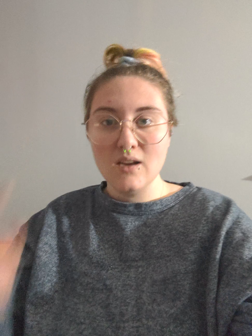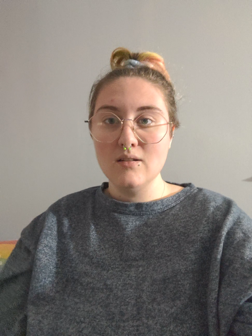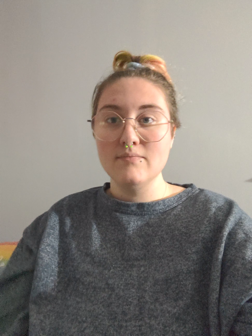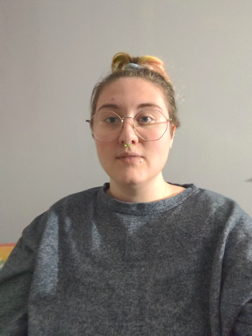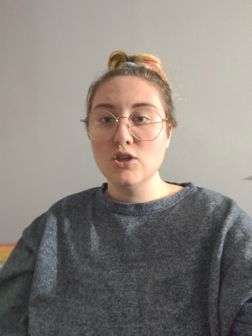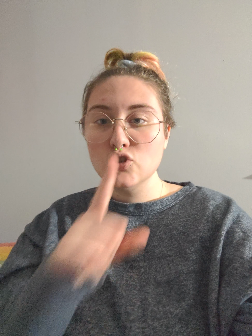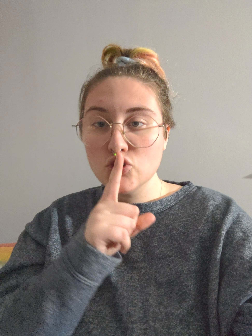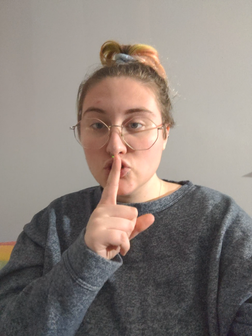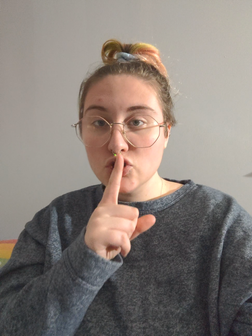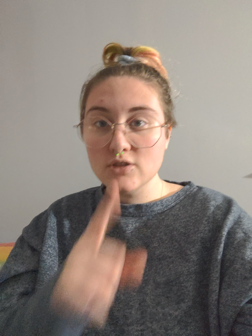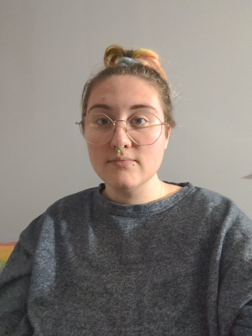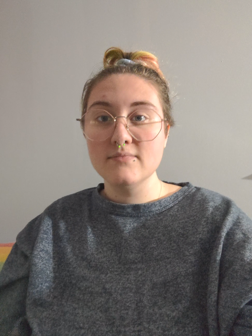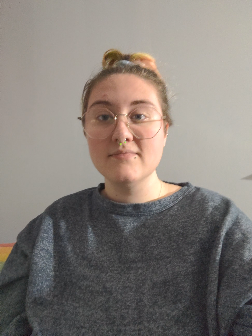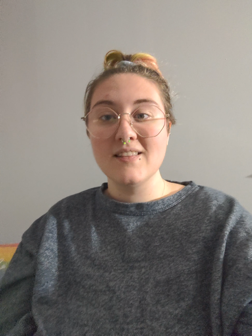shhh